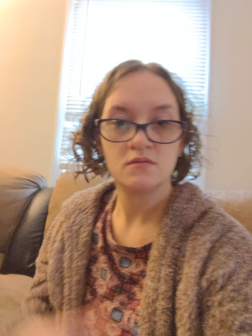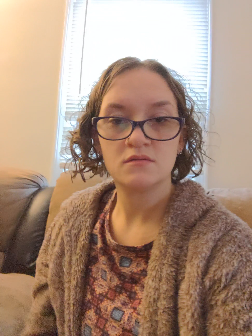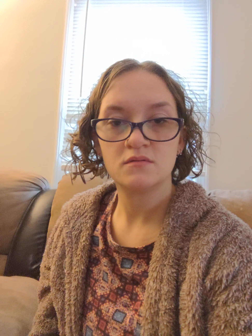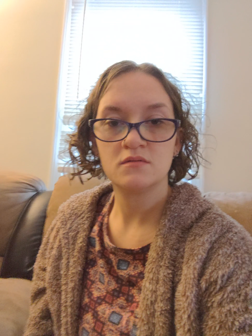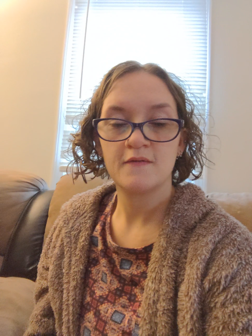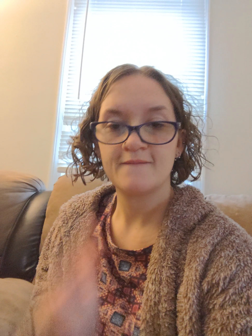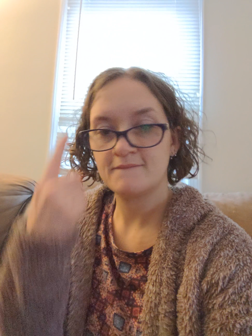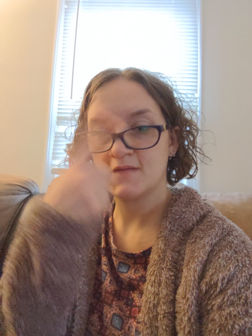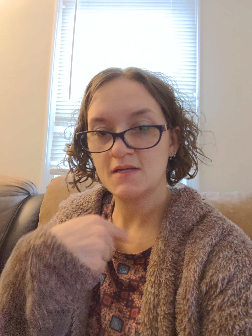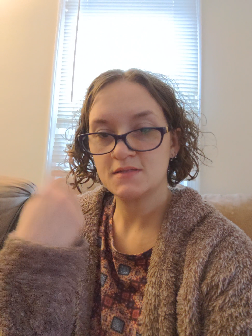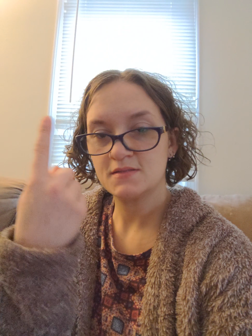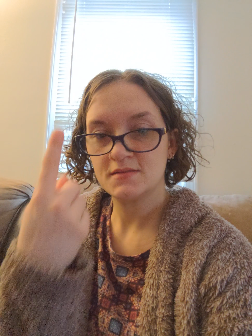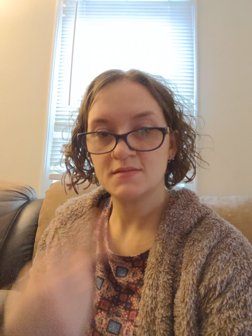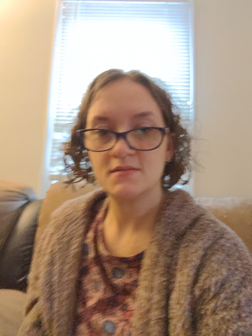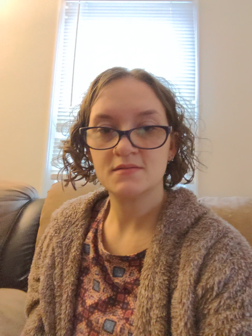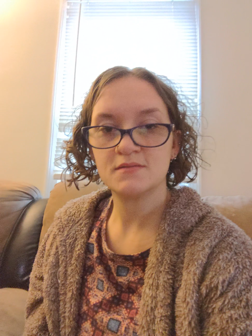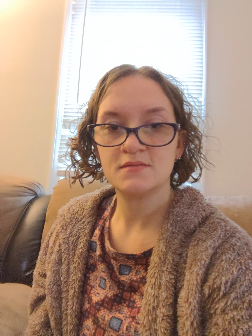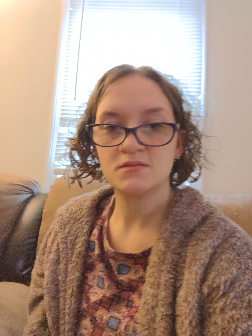face